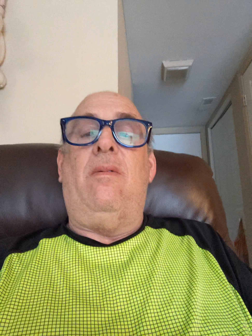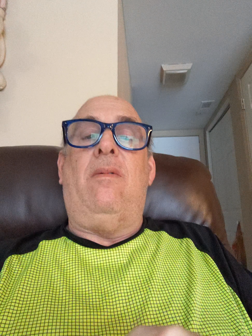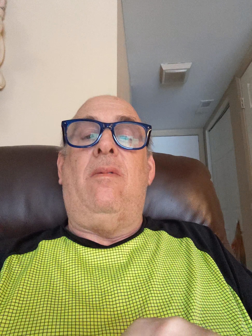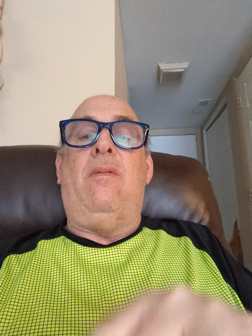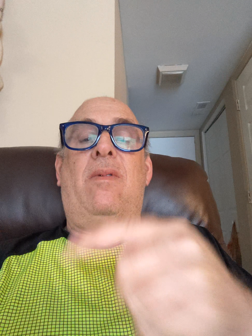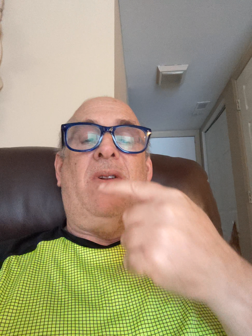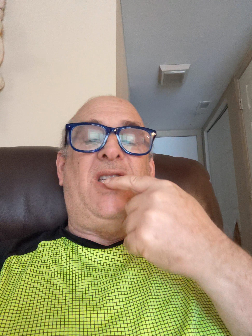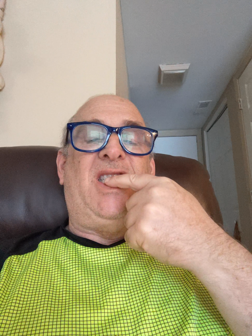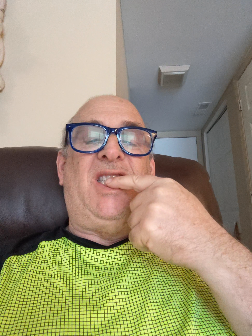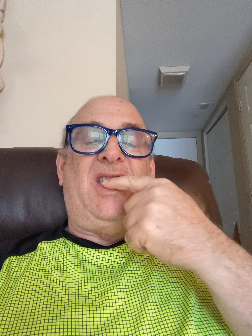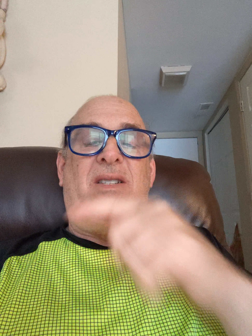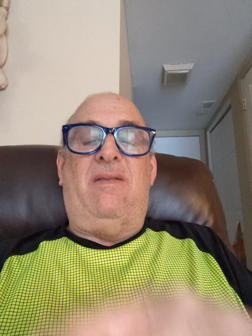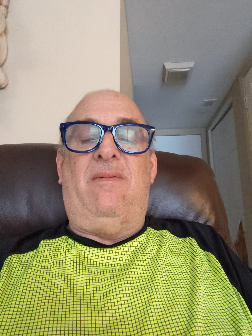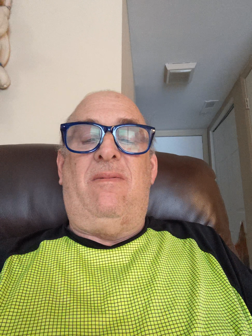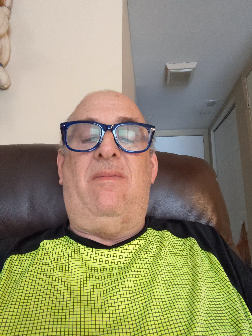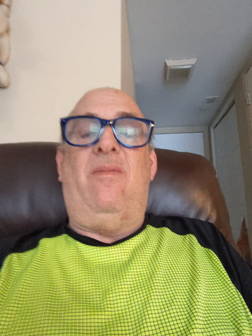tooth